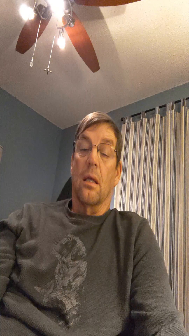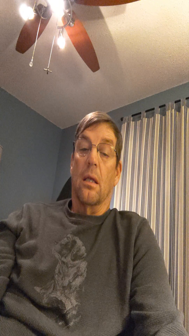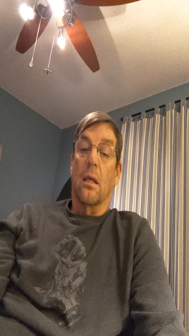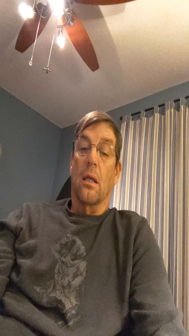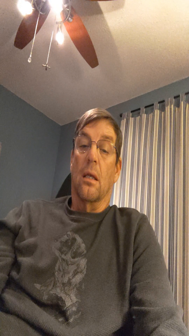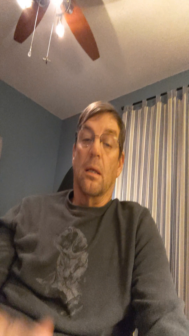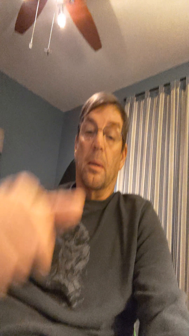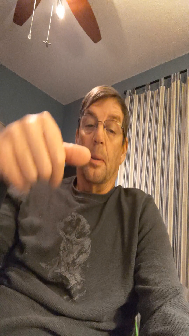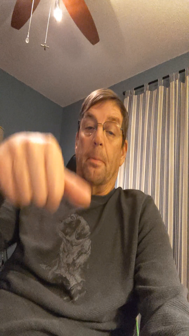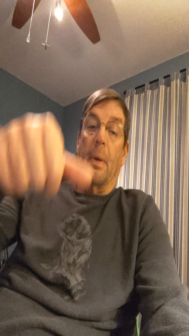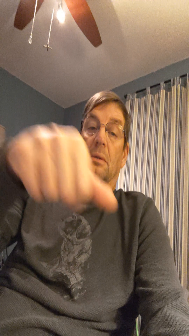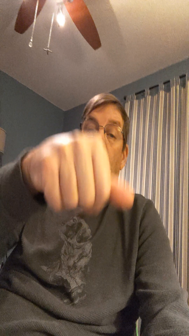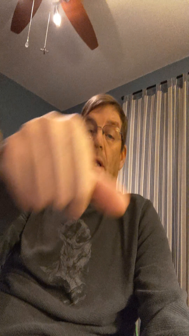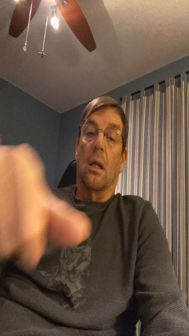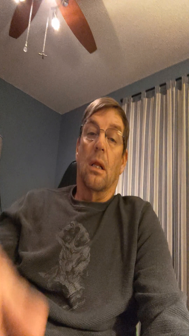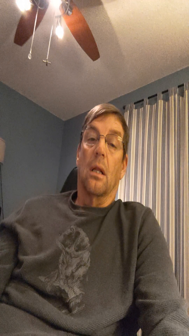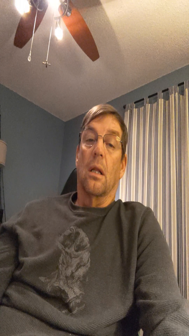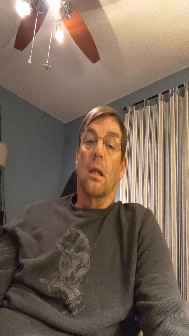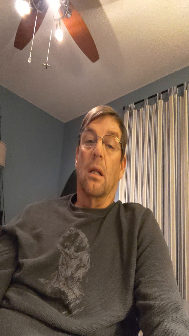puzzle